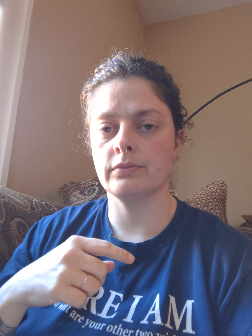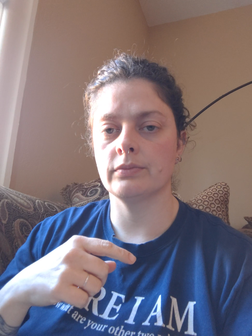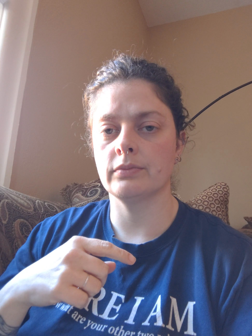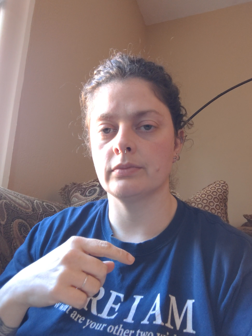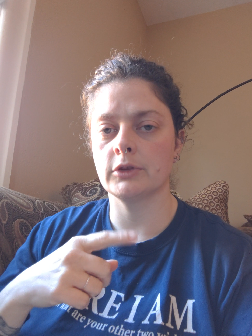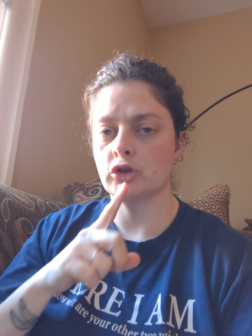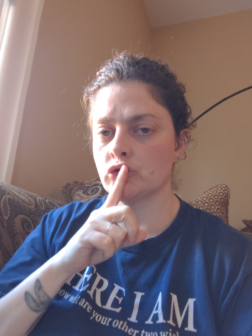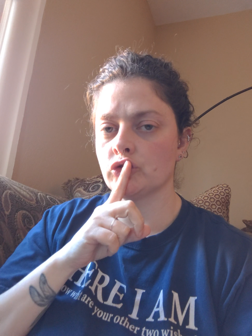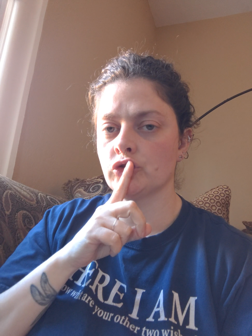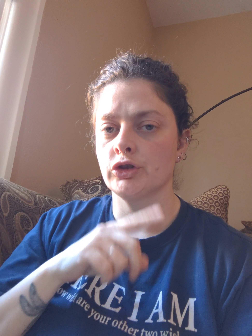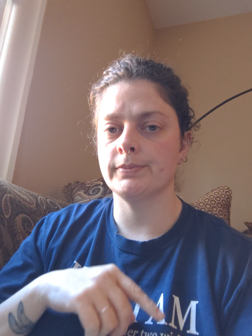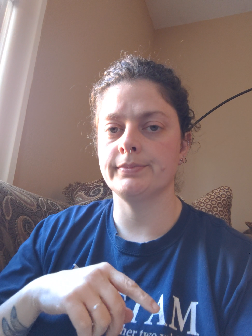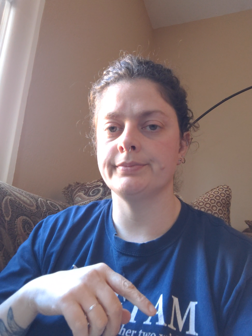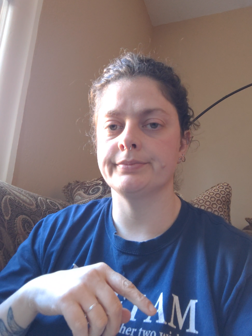shhh